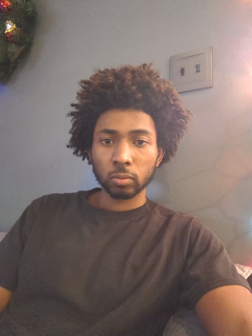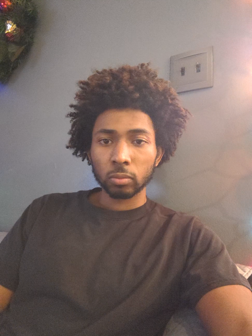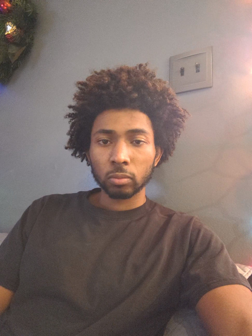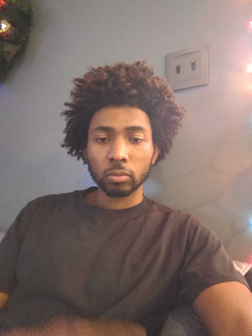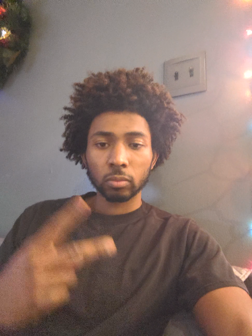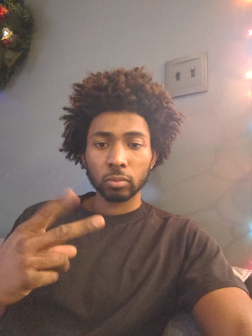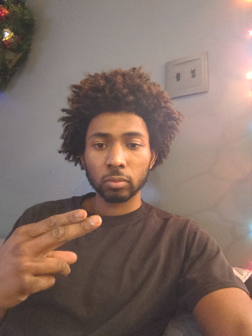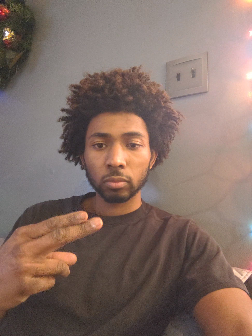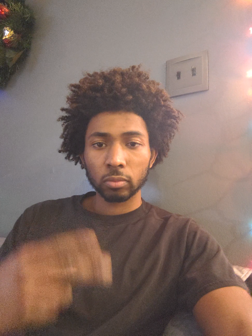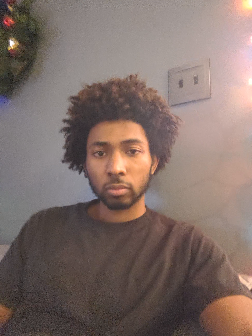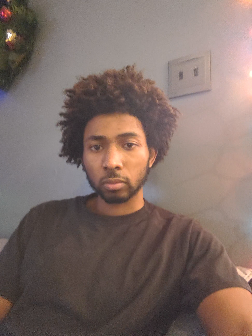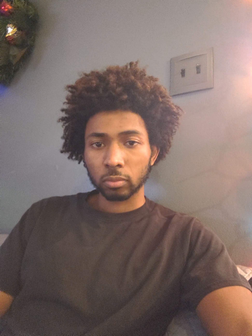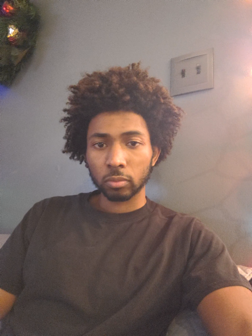scissors